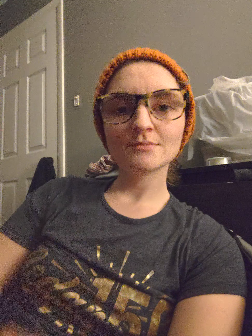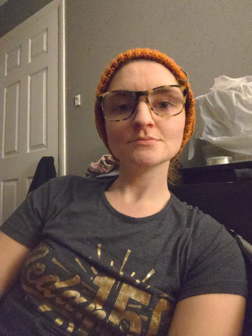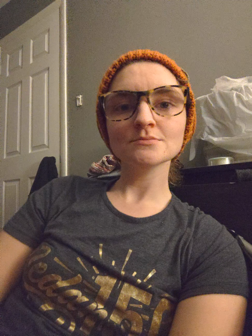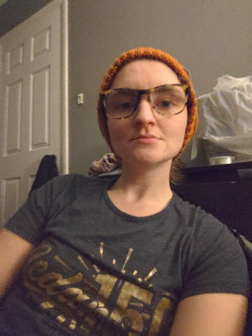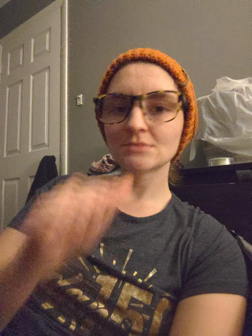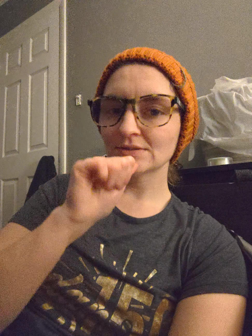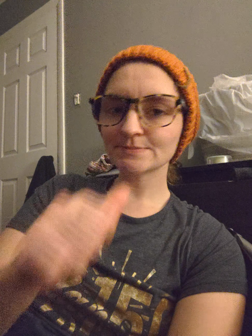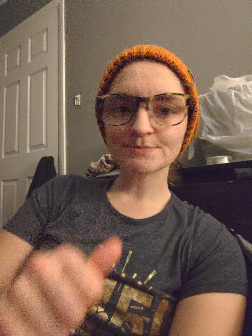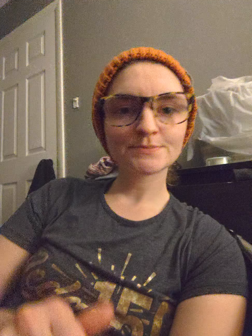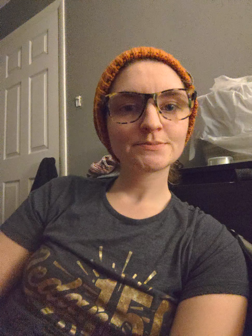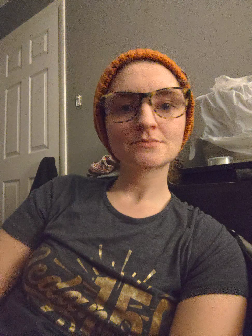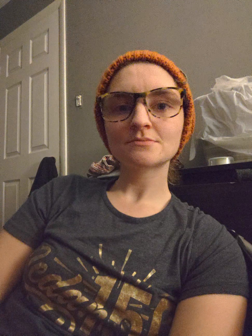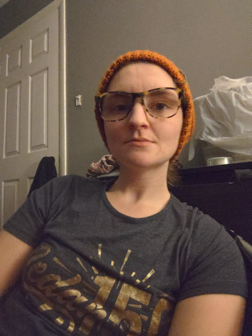not